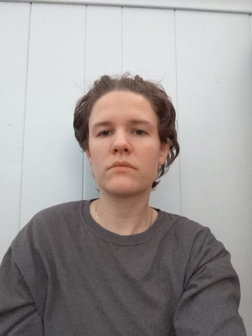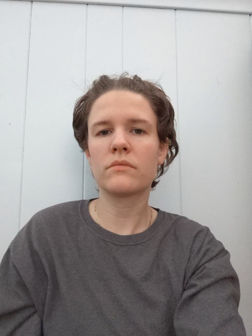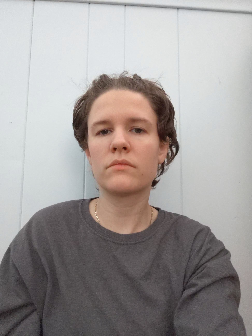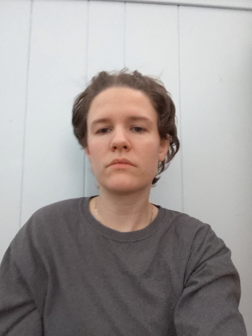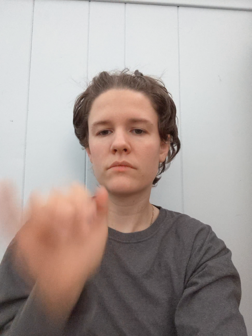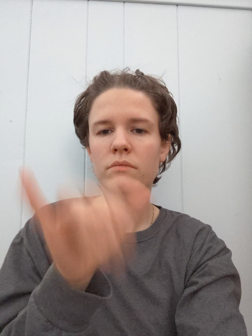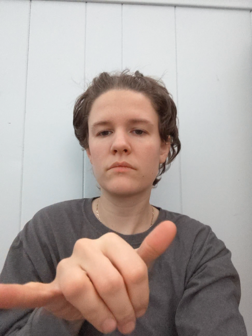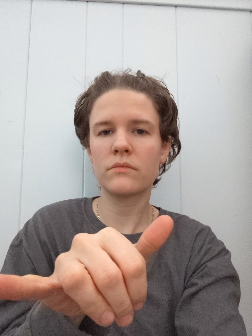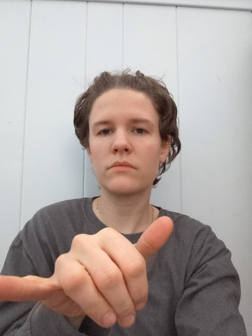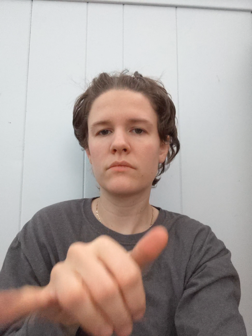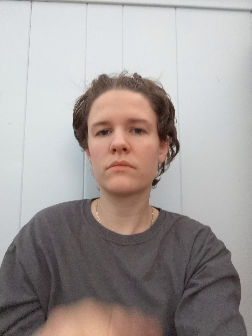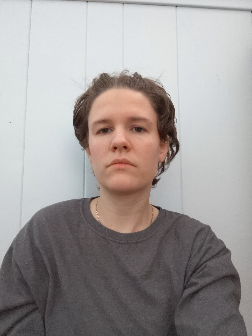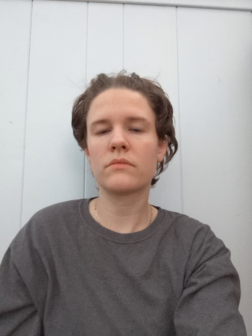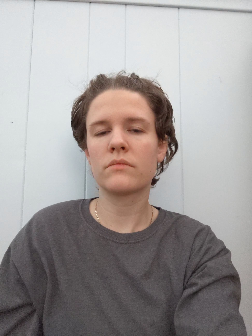that